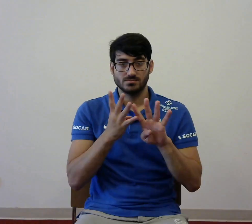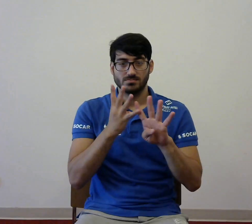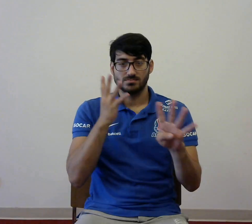növbə